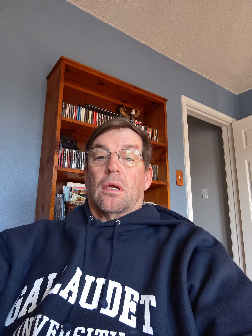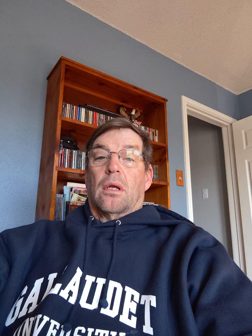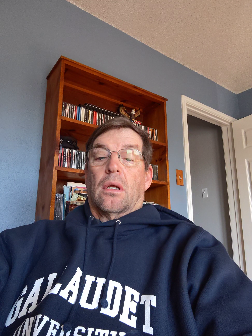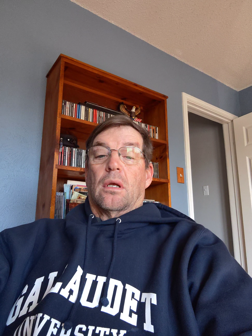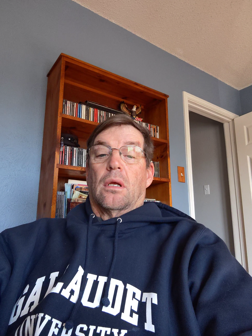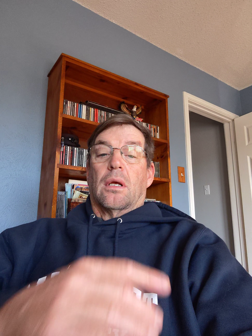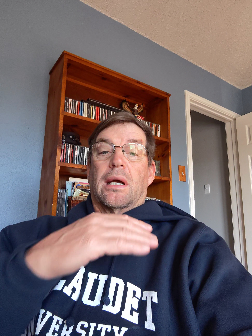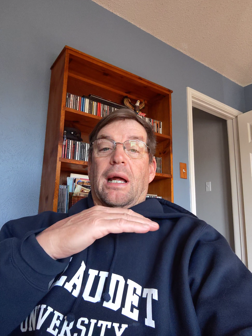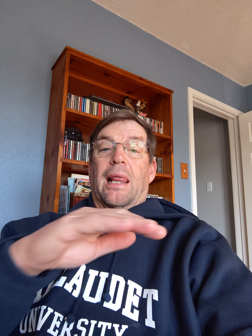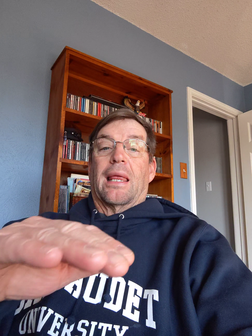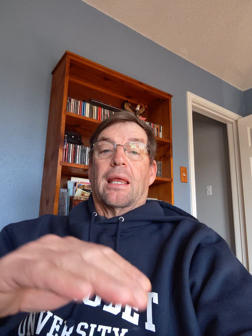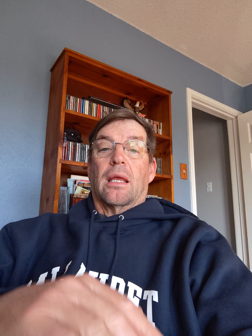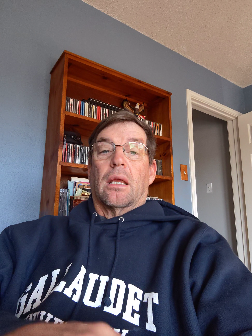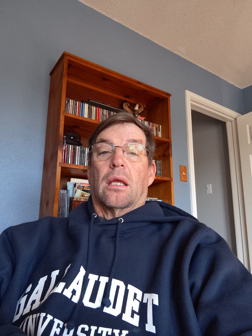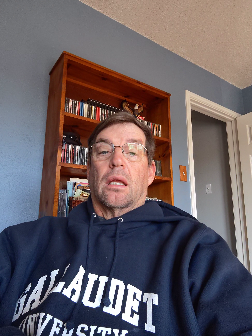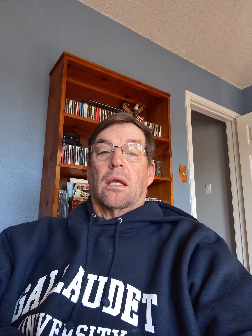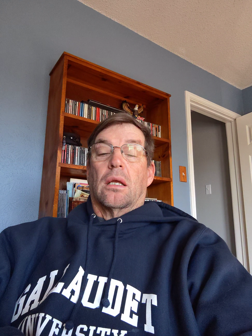clean